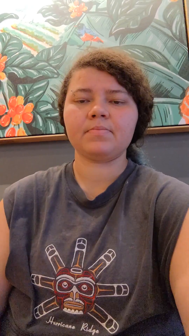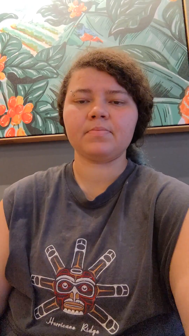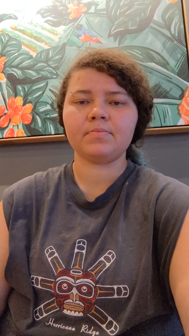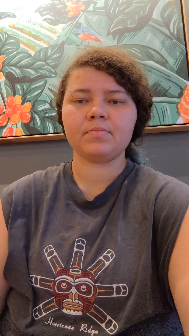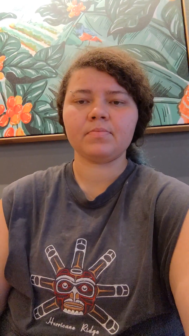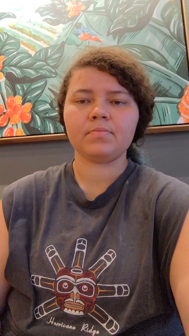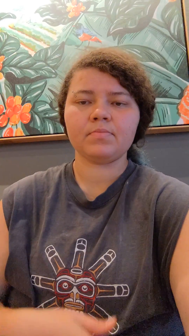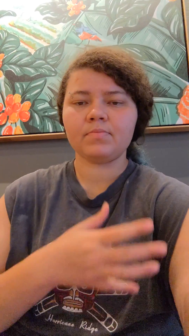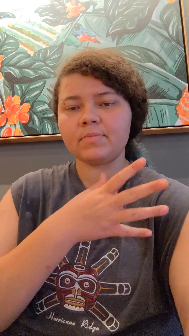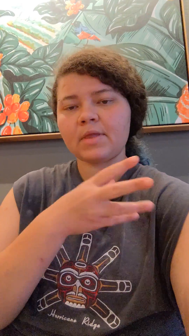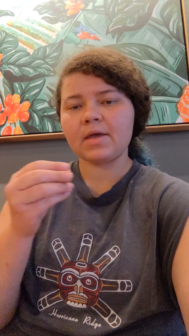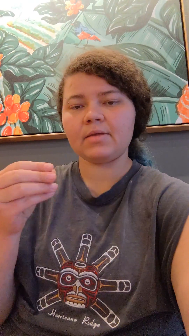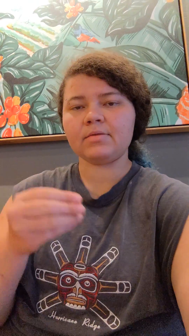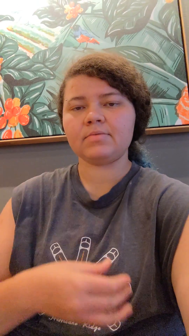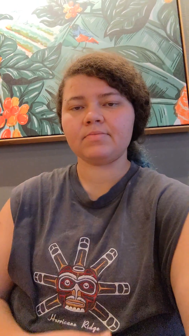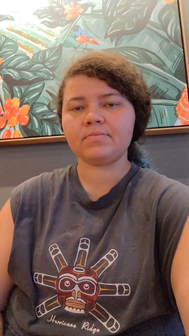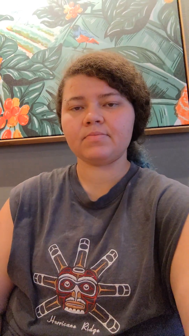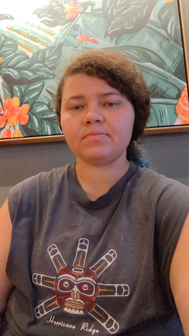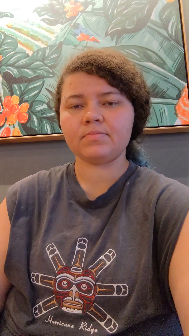and